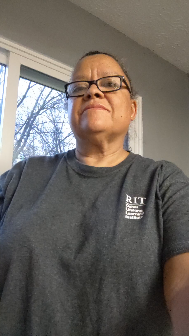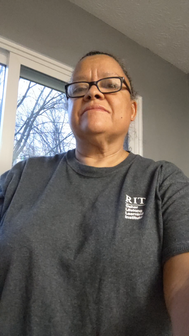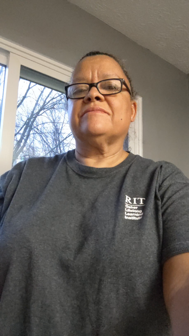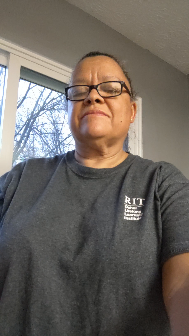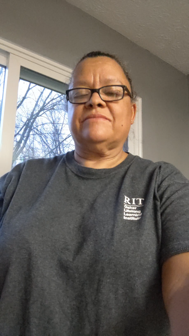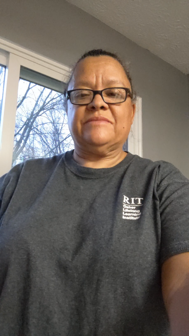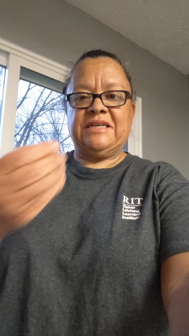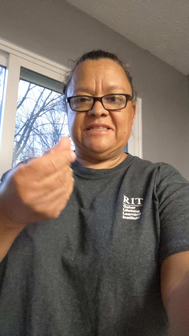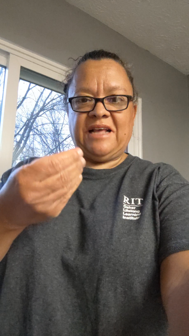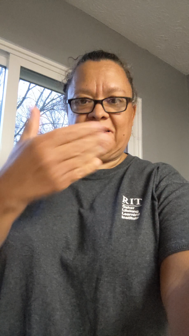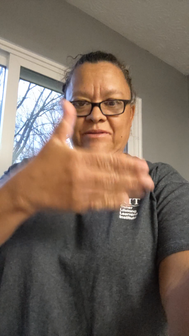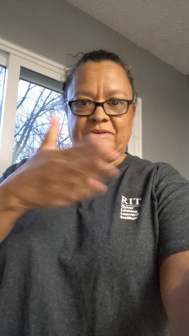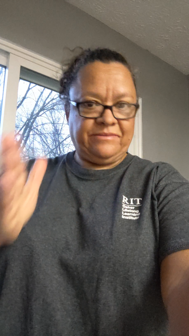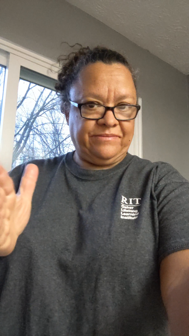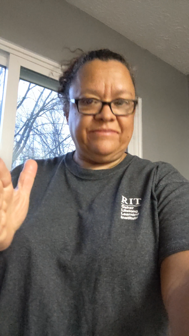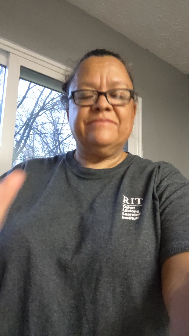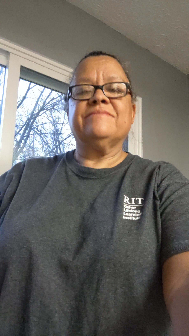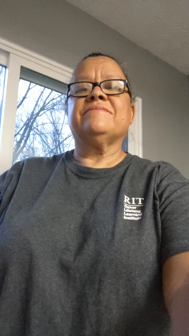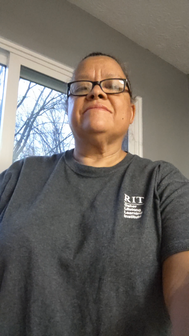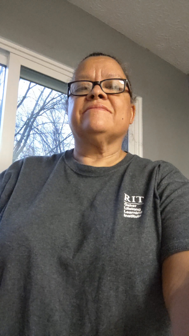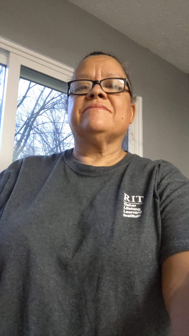sandbox